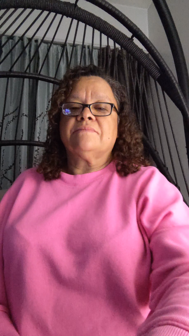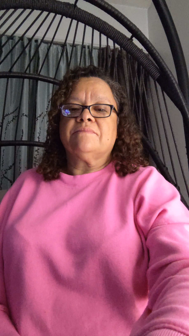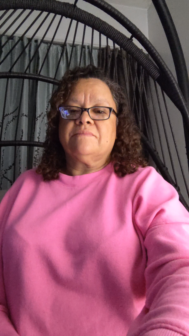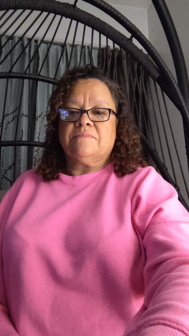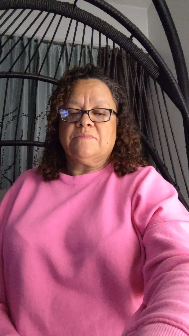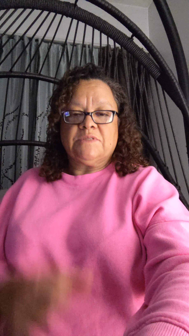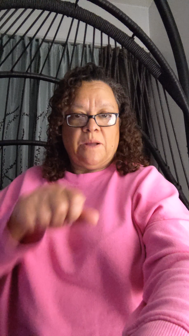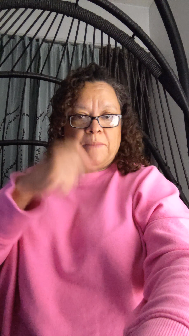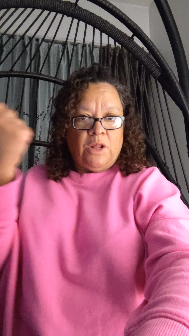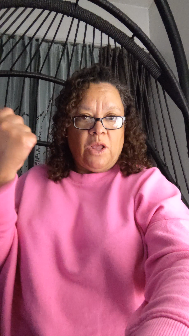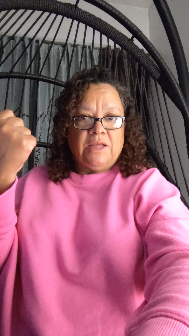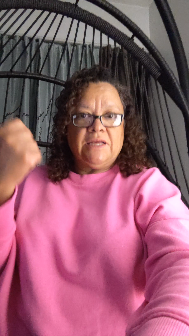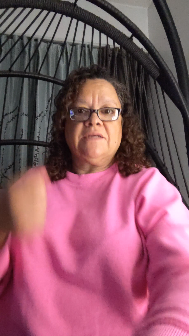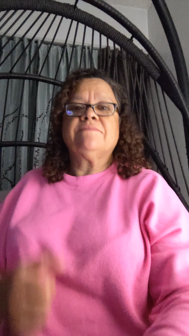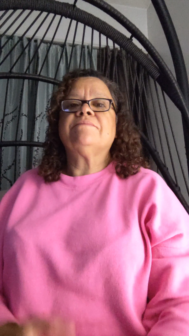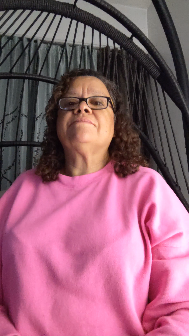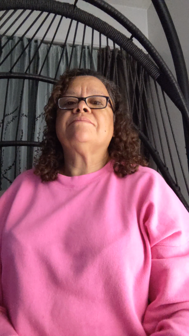broken